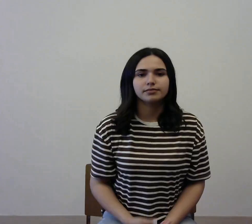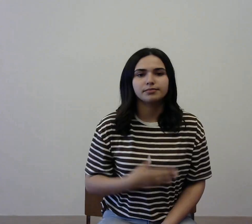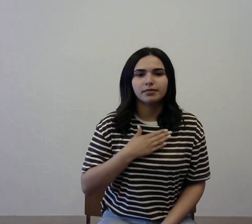mən